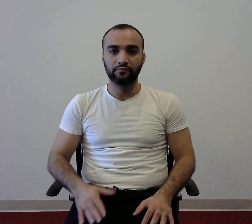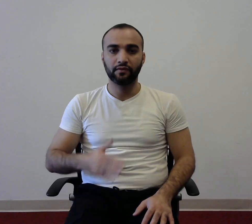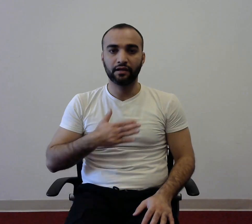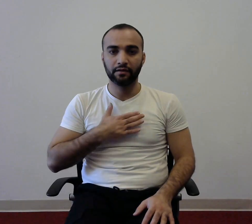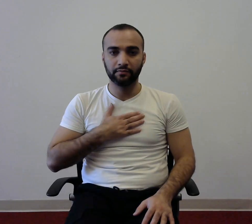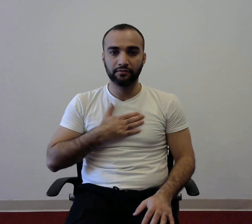mən